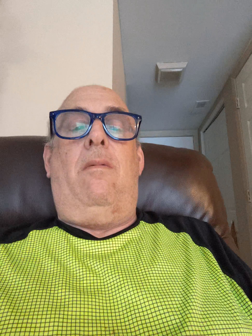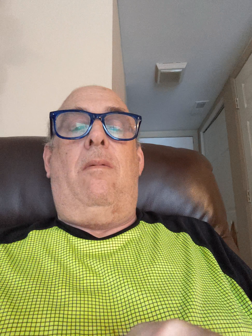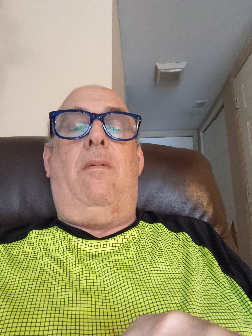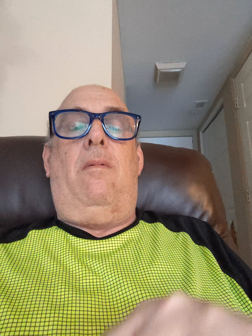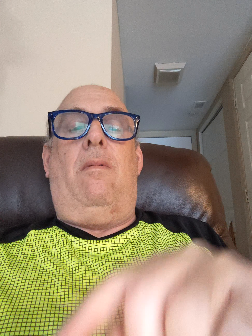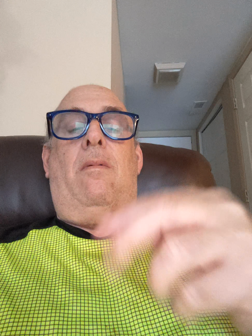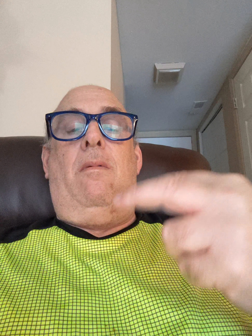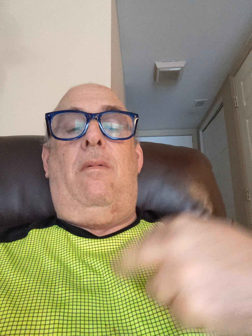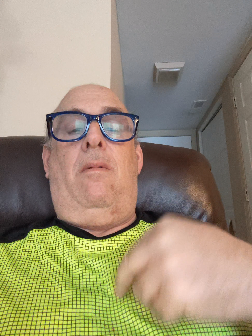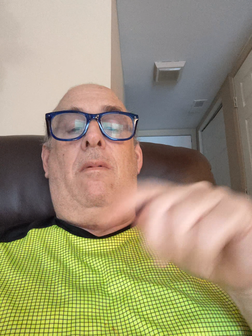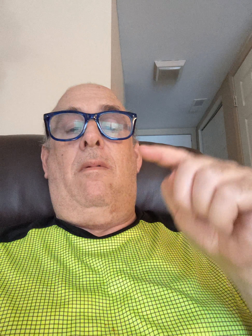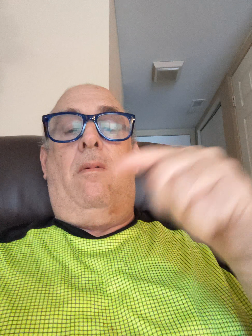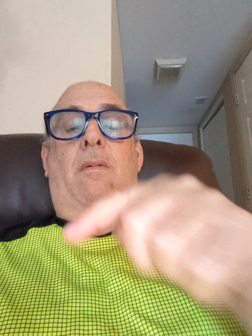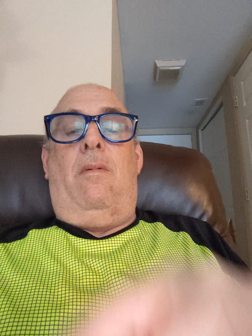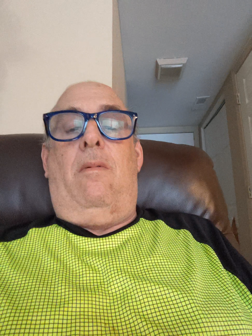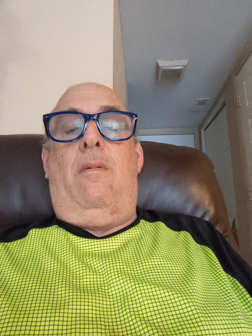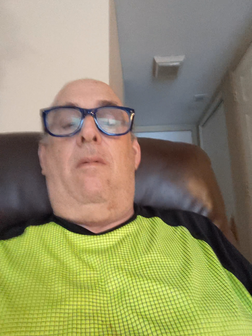have to